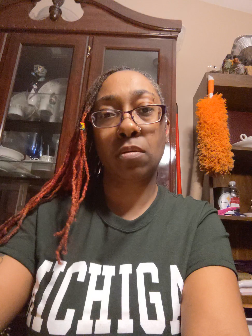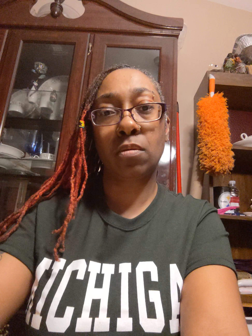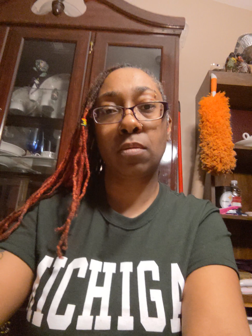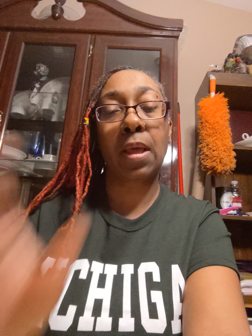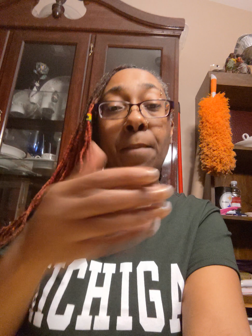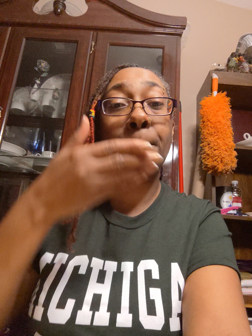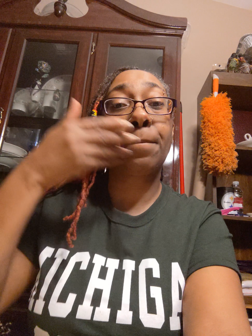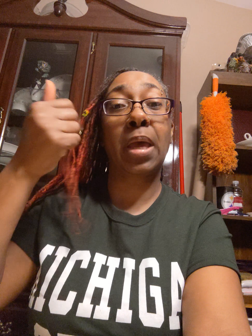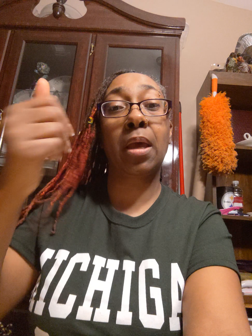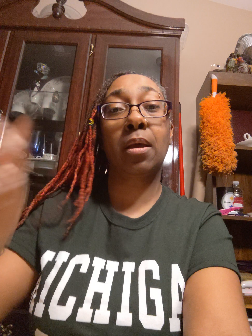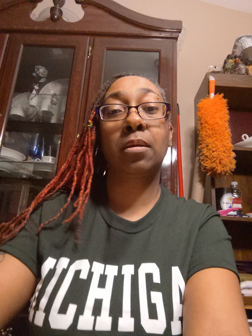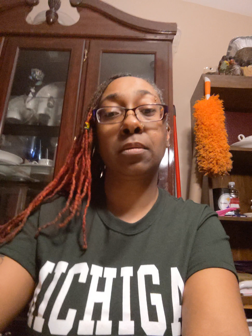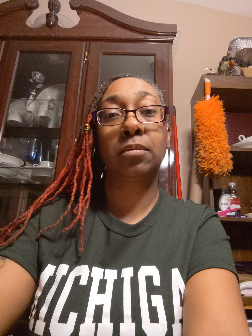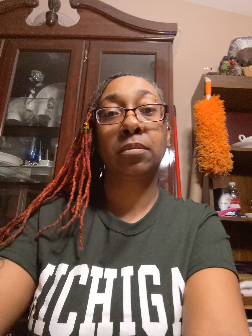better